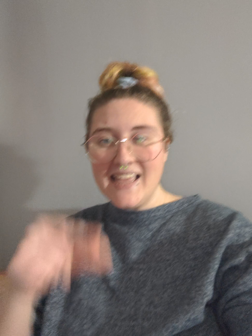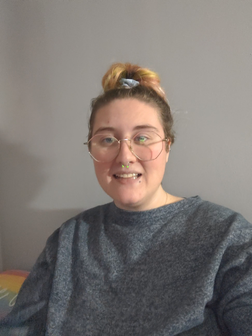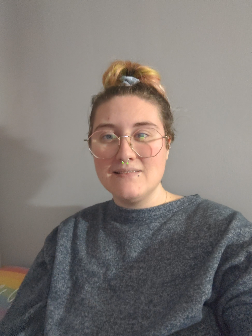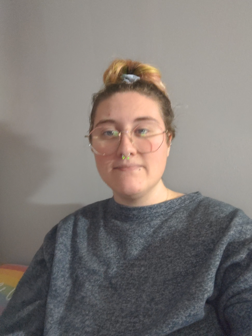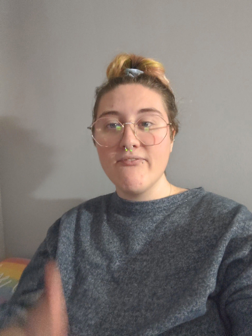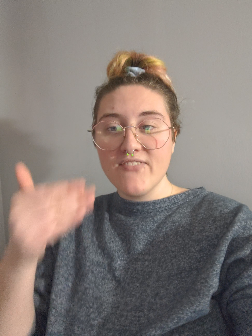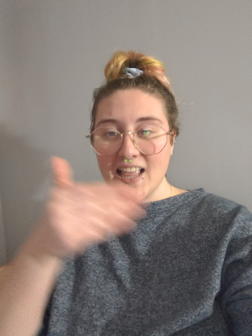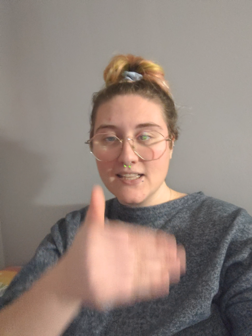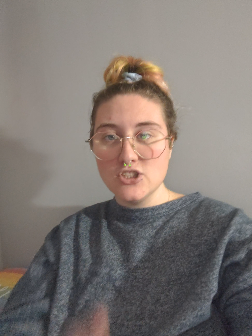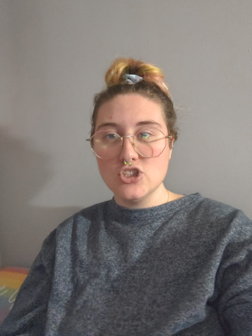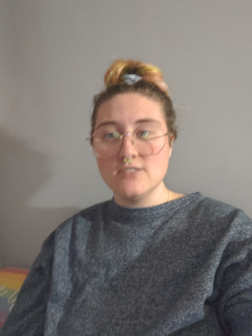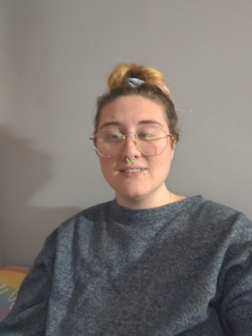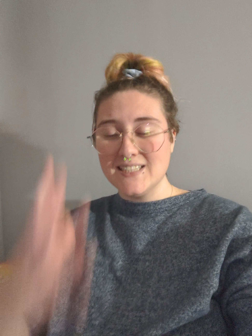fish